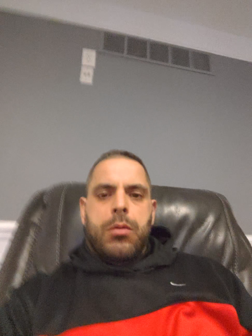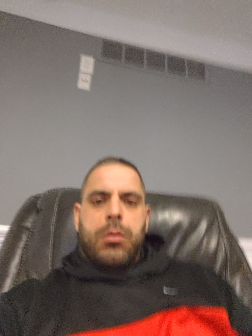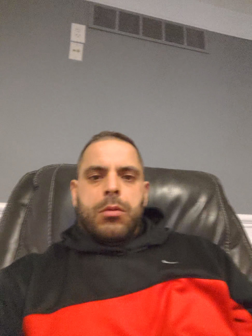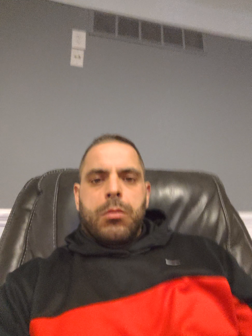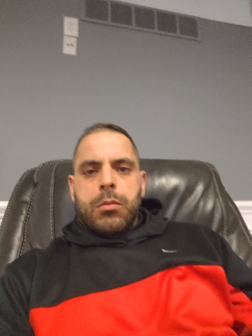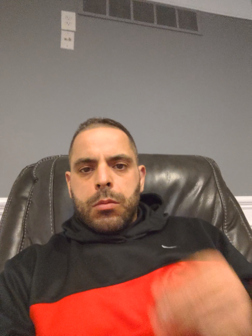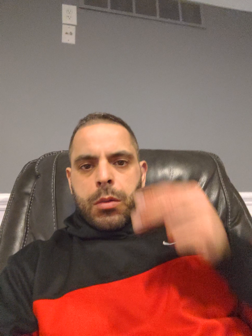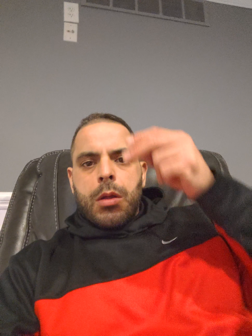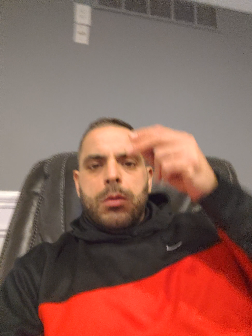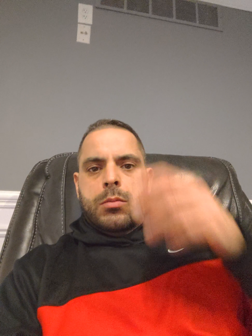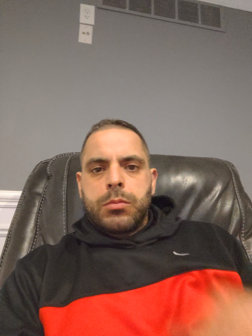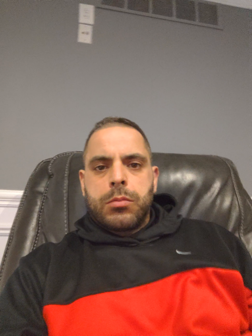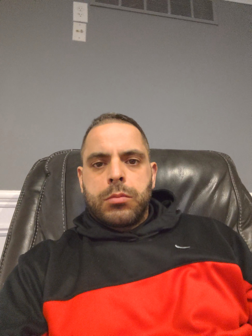high